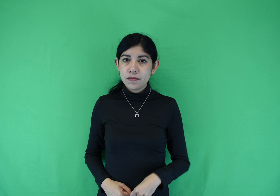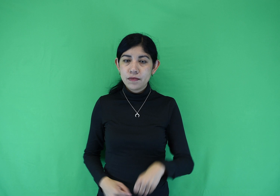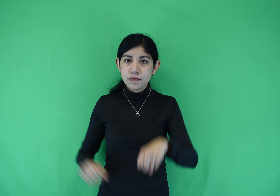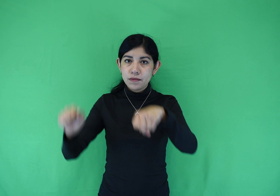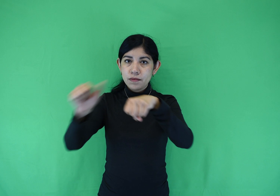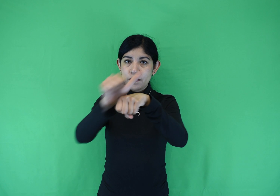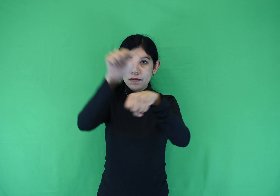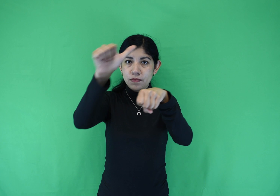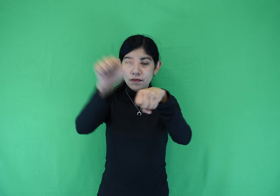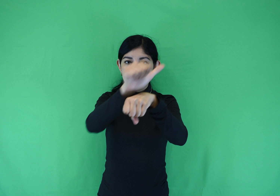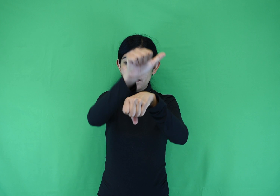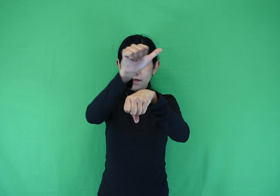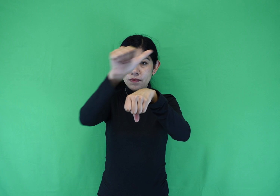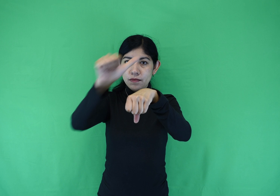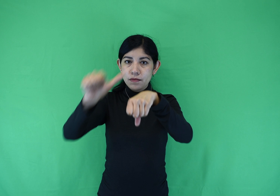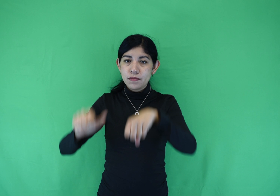carro